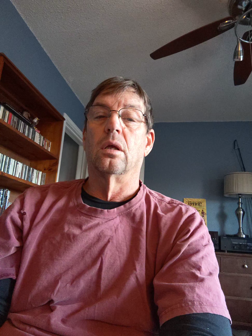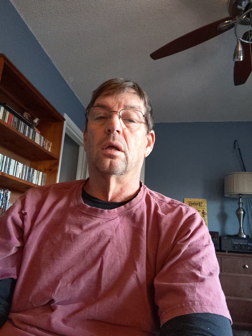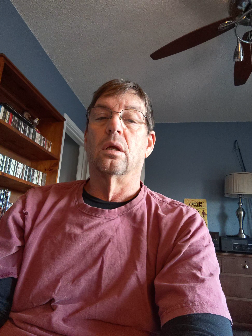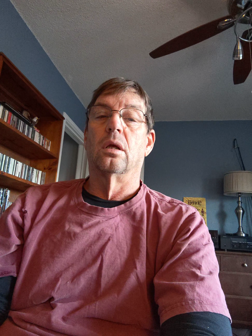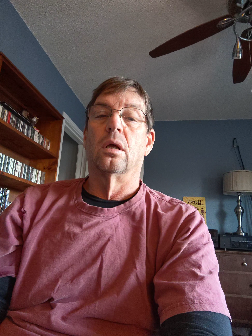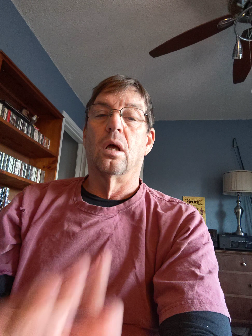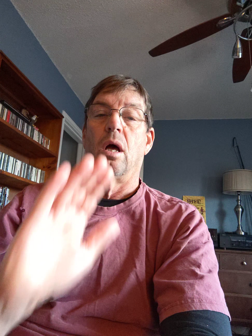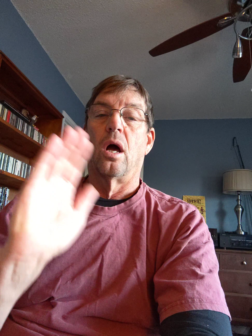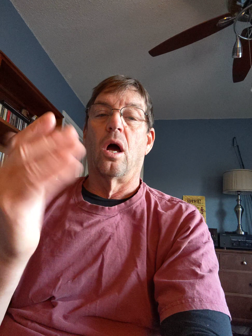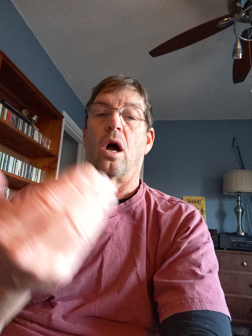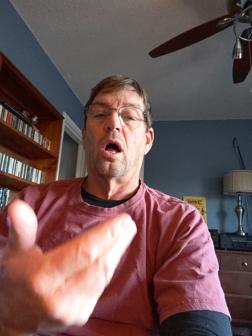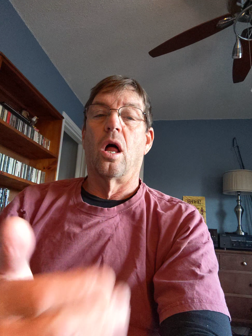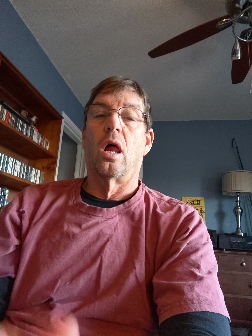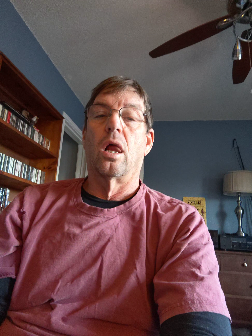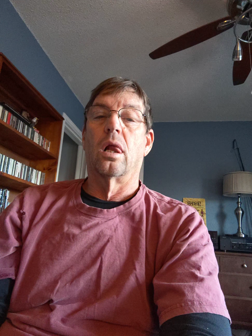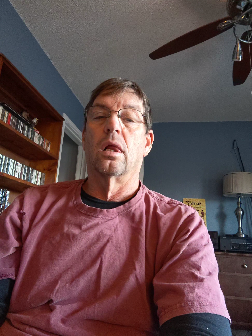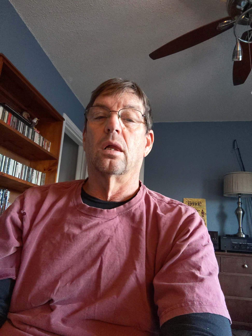all